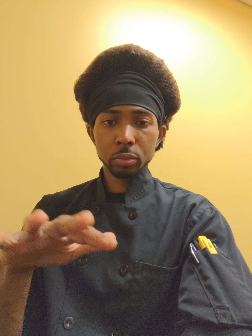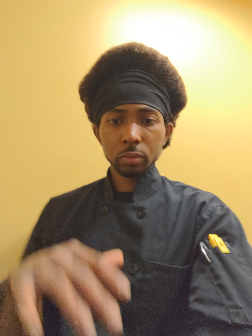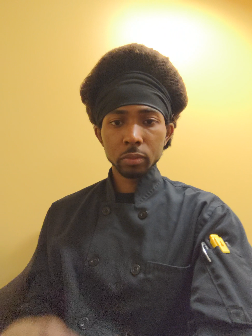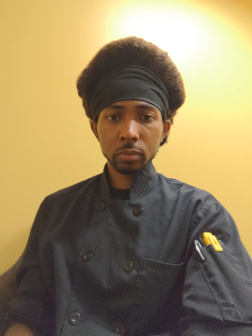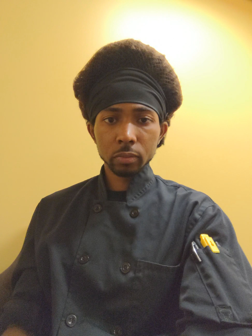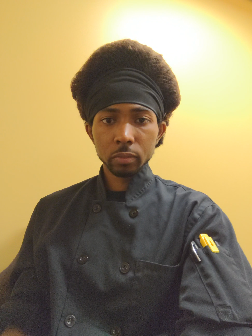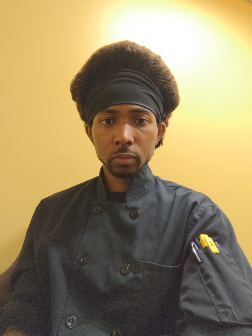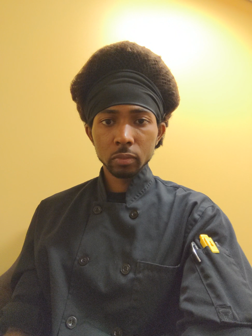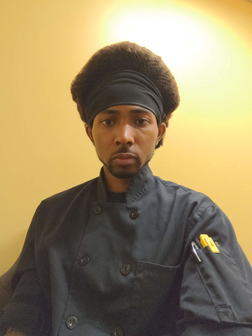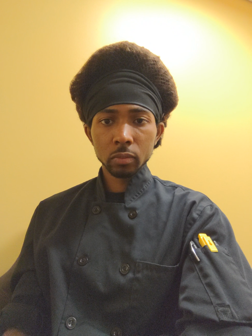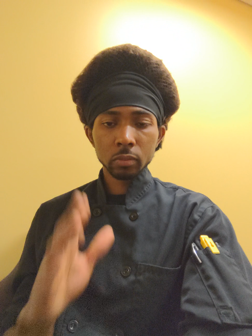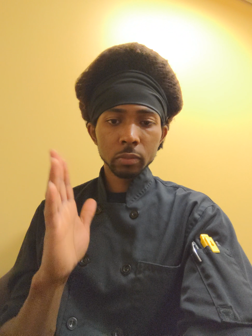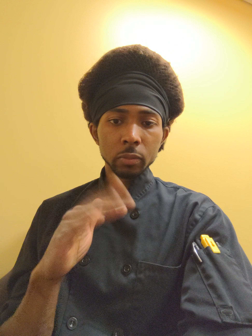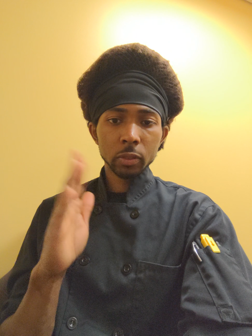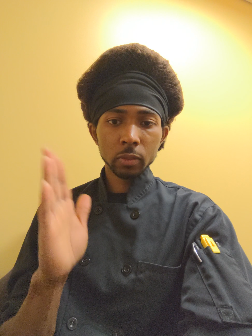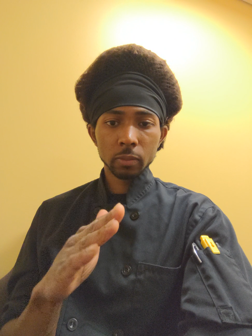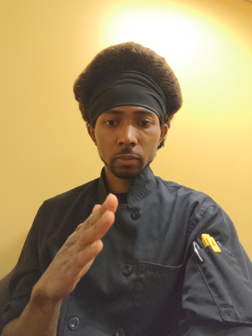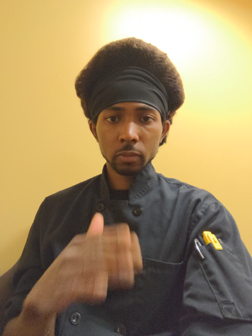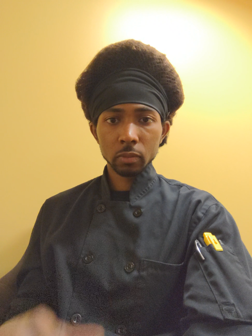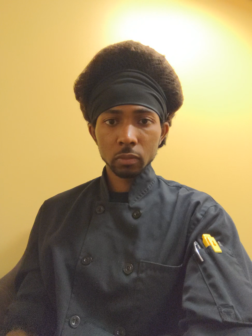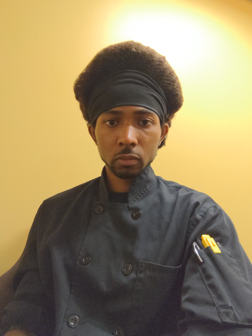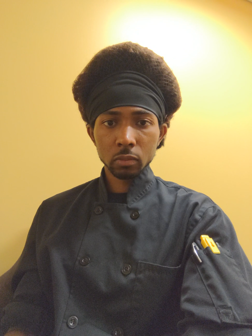clap